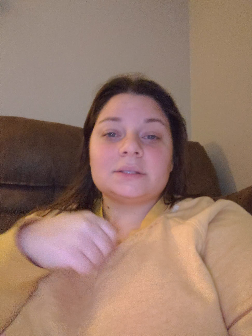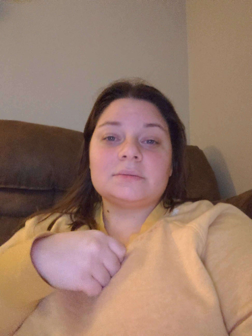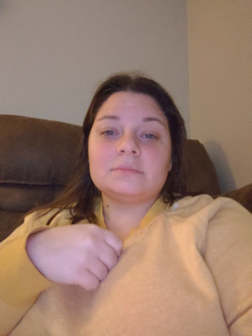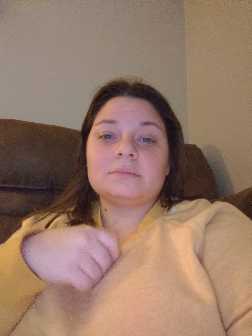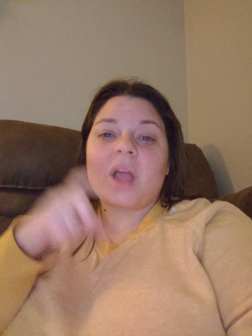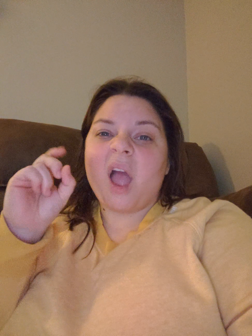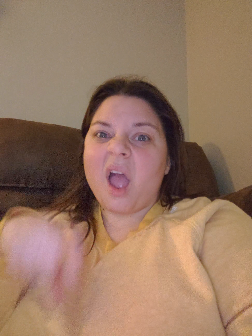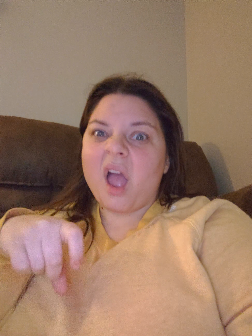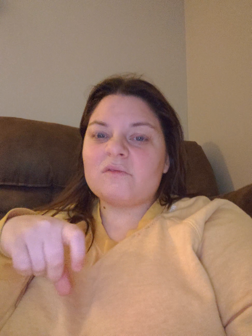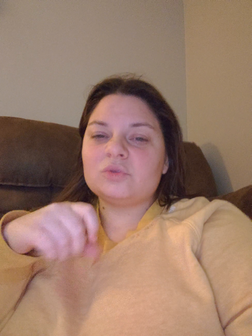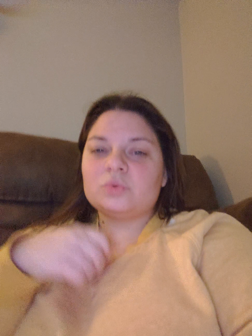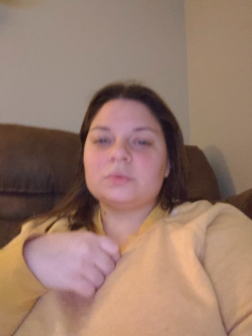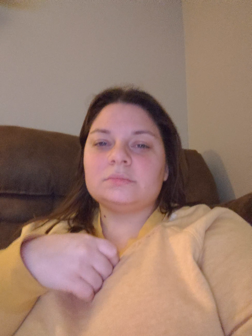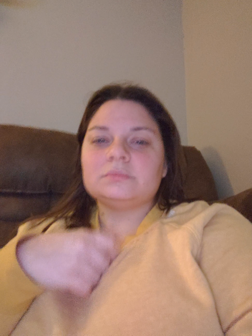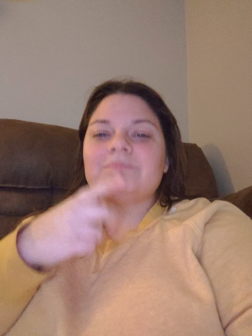have to